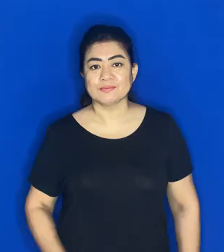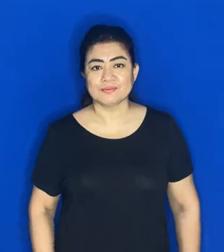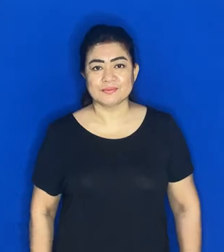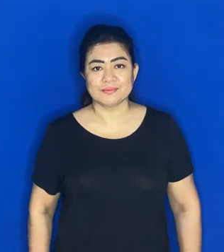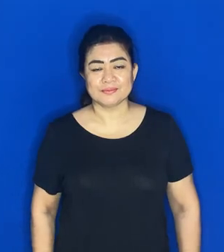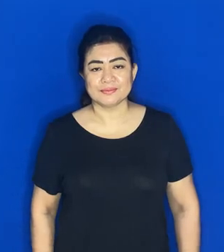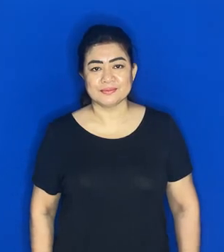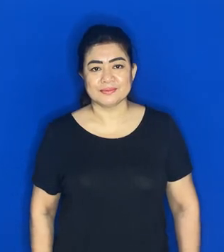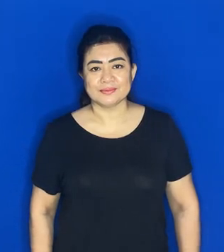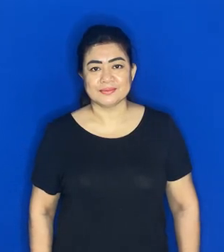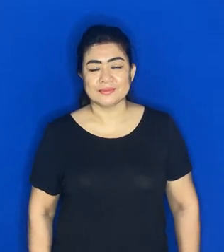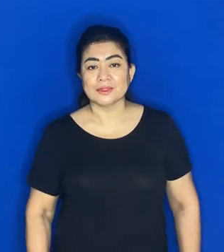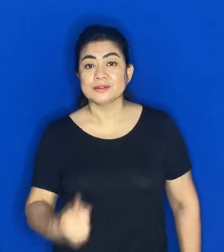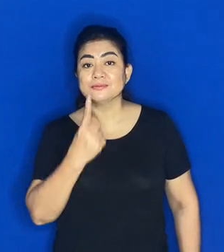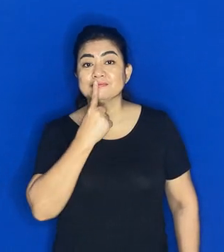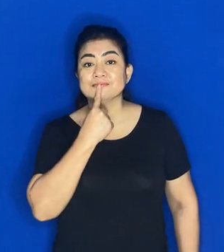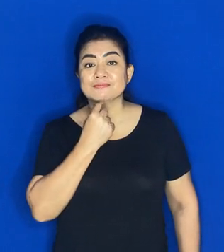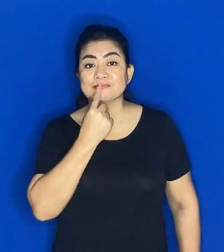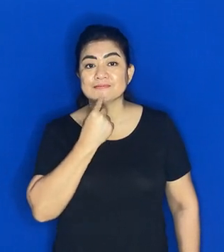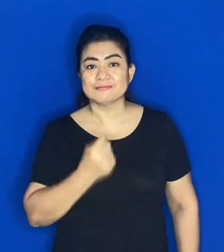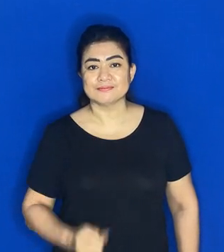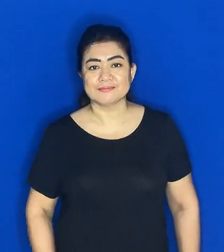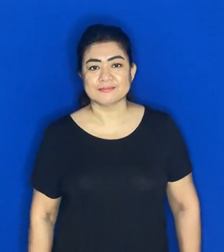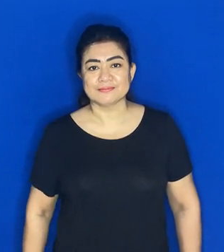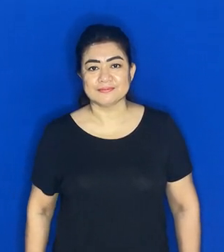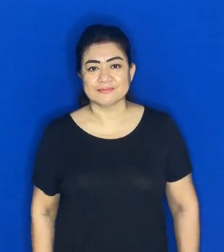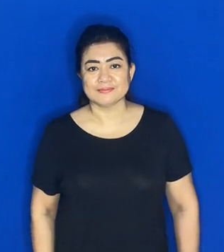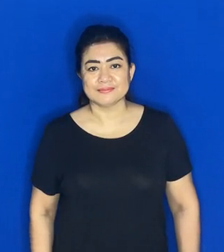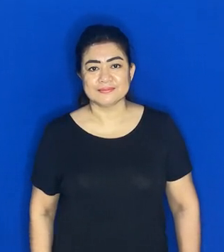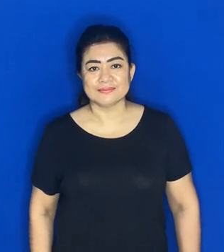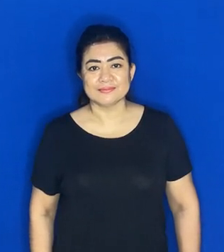red